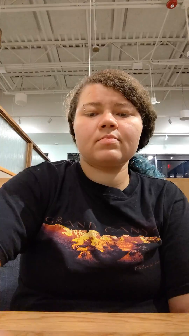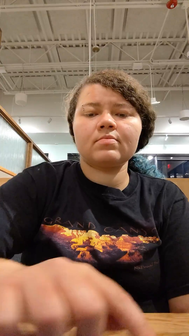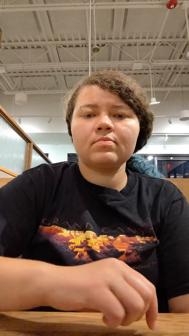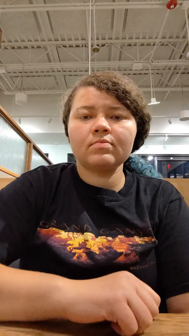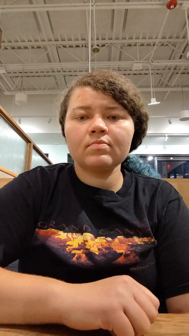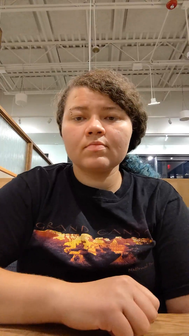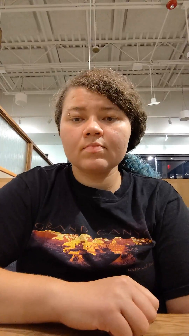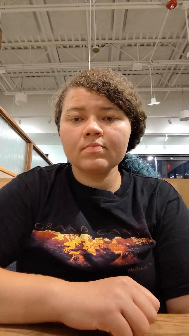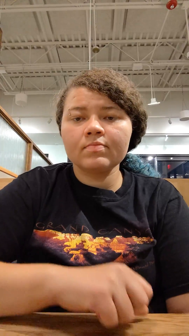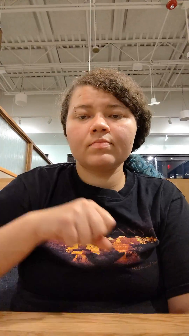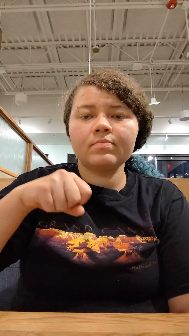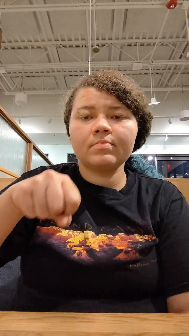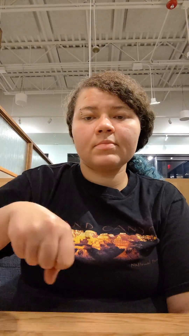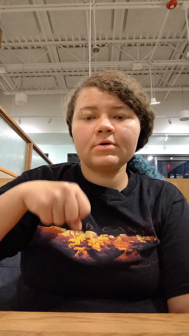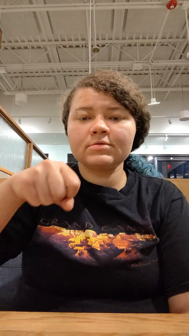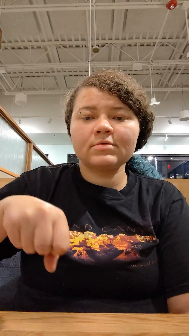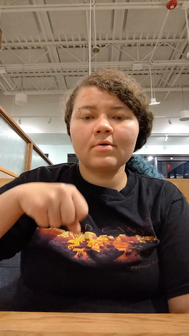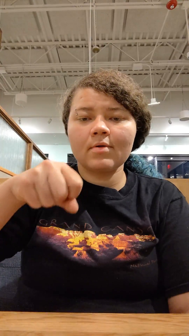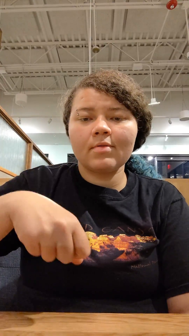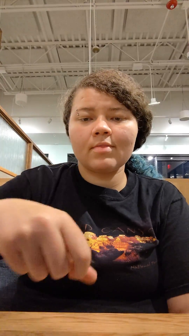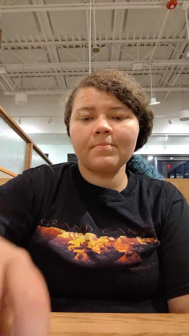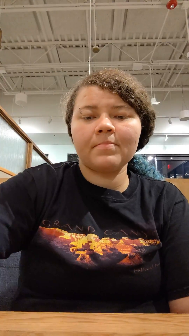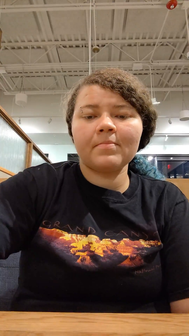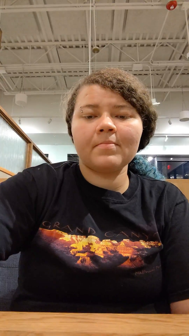bicycle